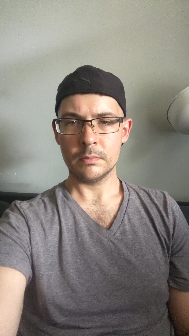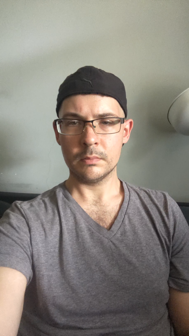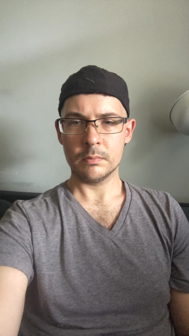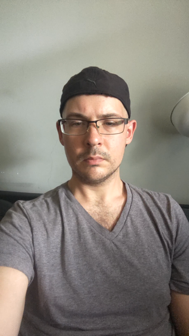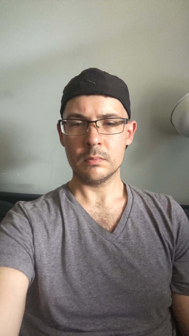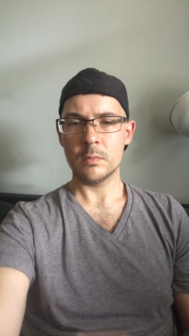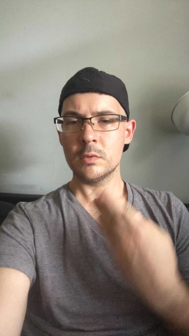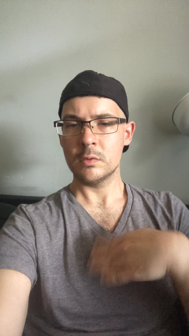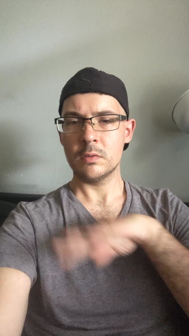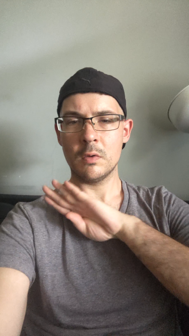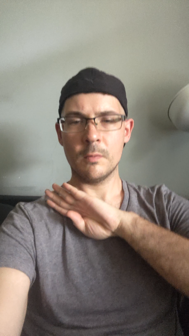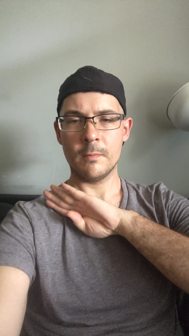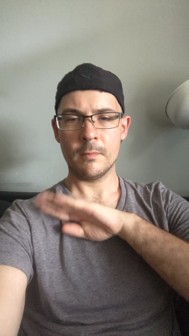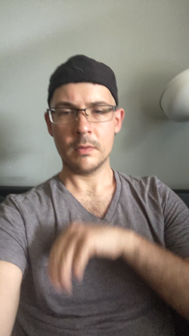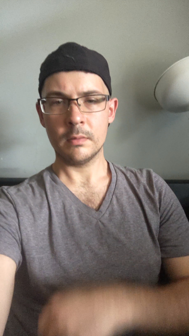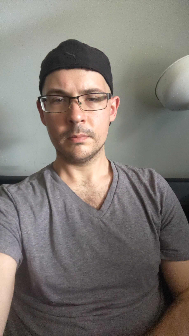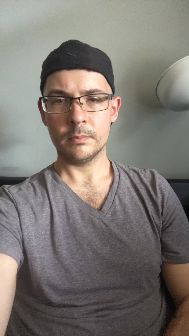scarf